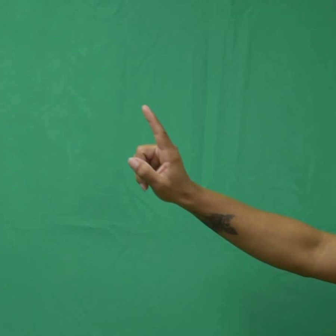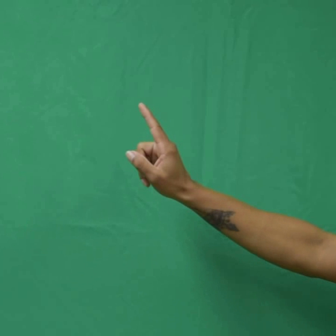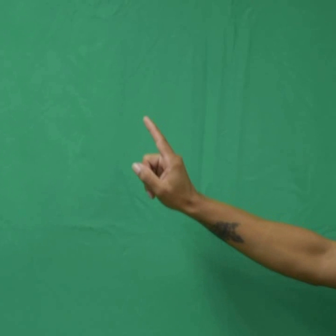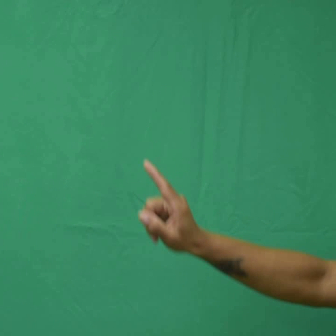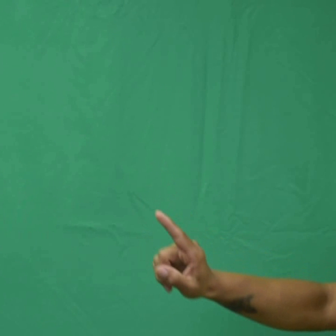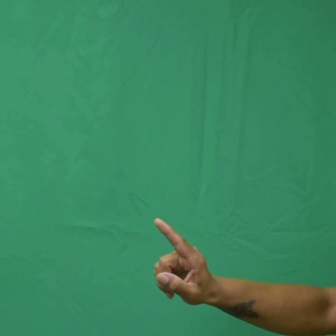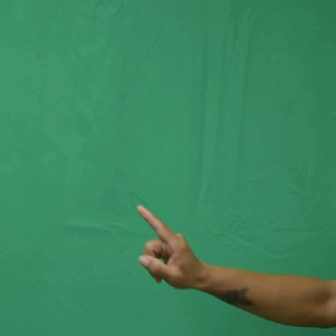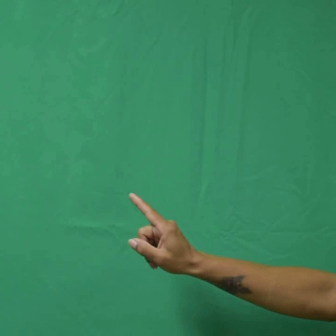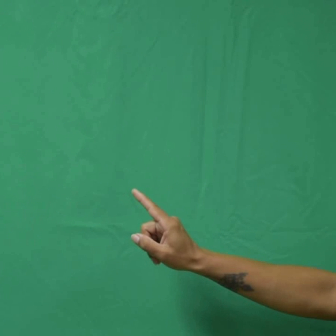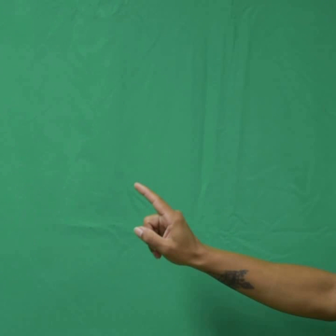Z